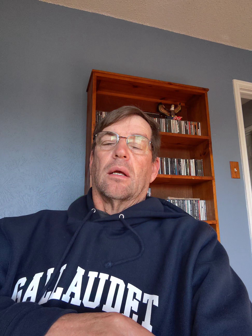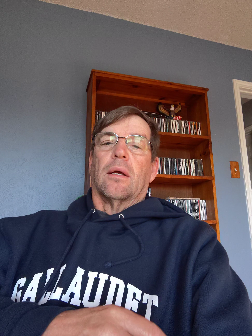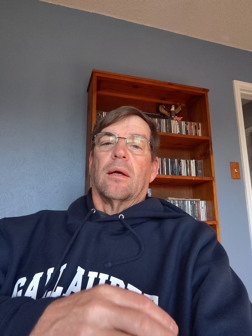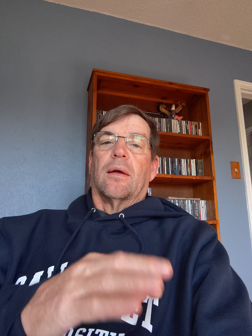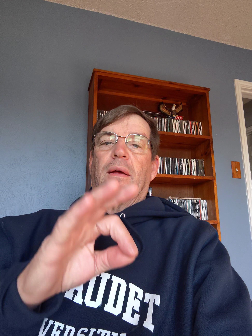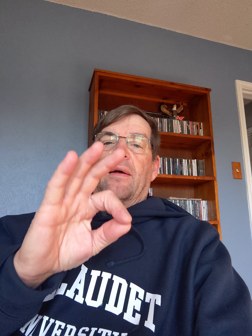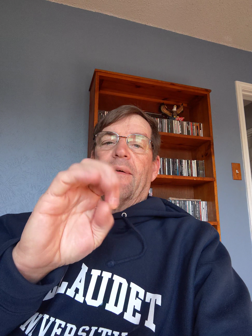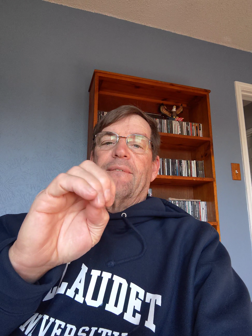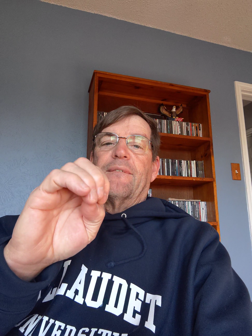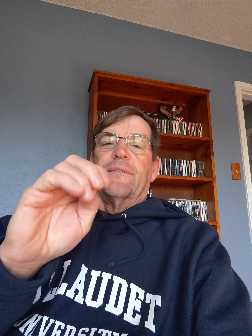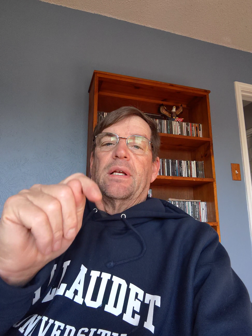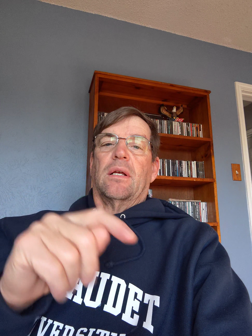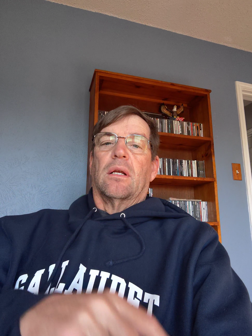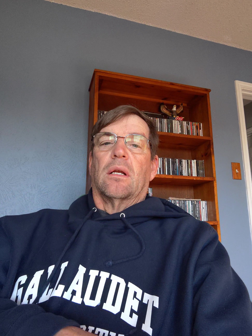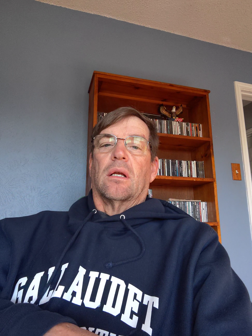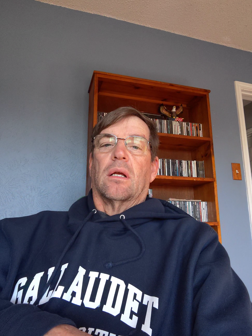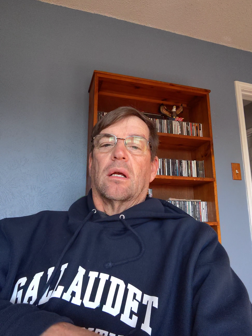feet